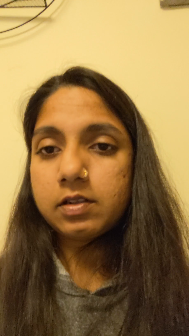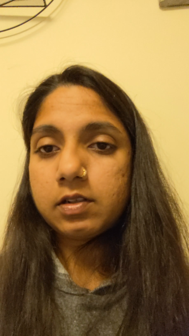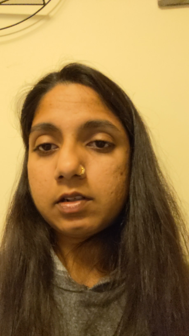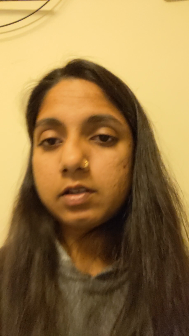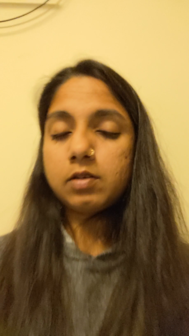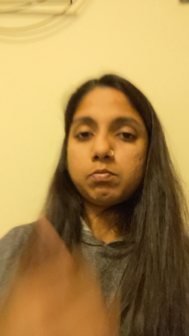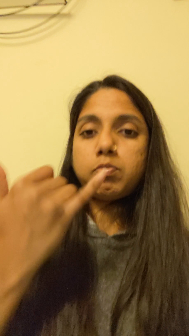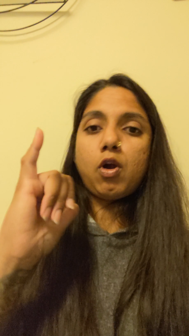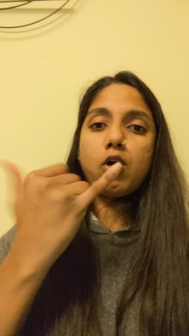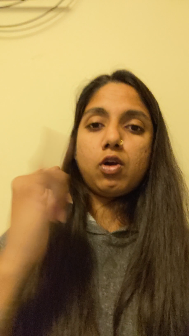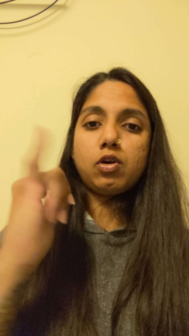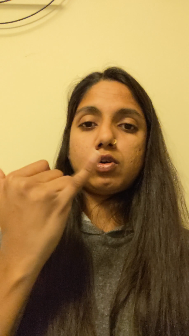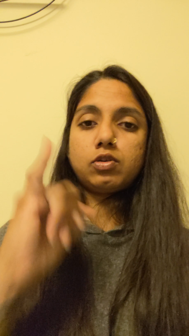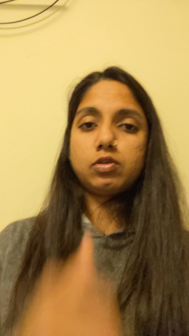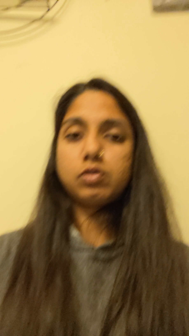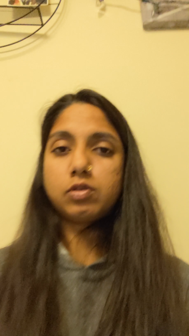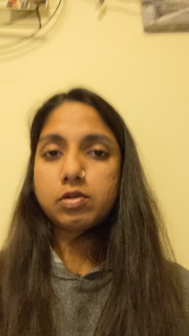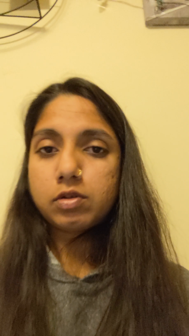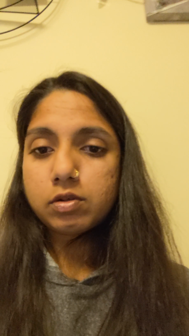party